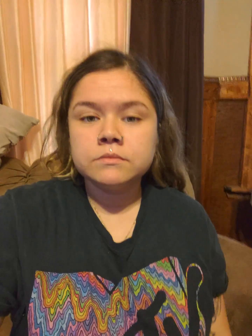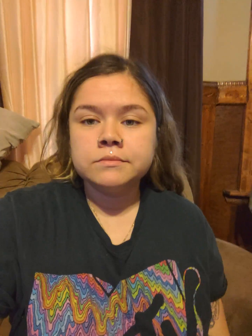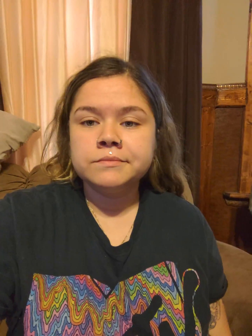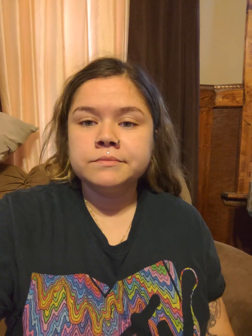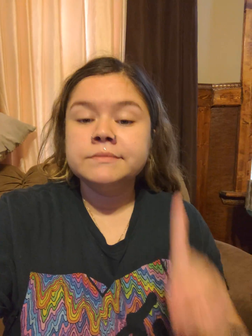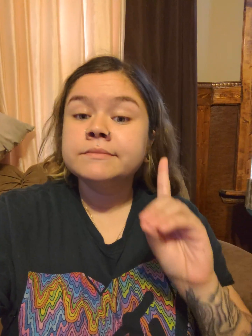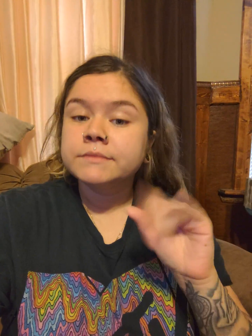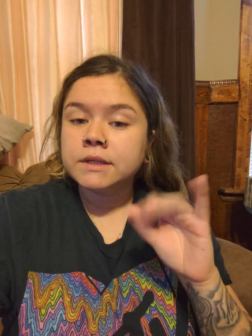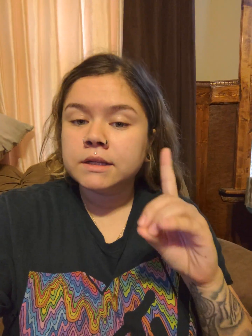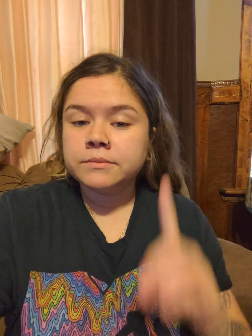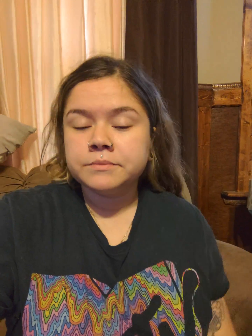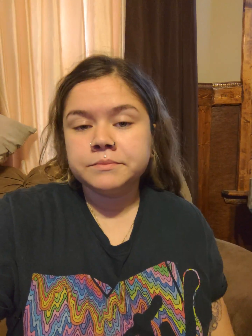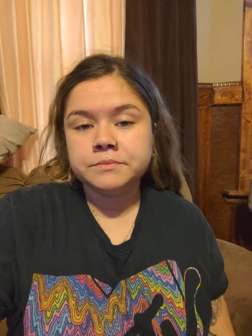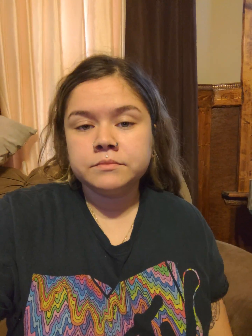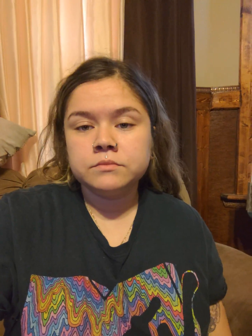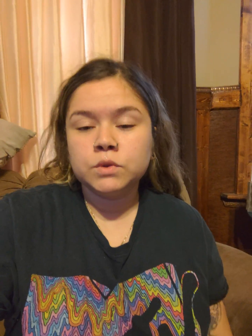did